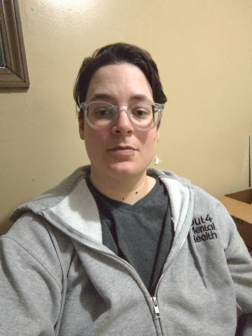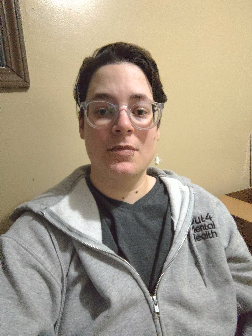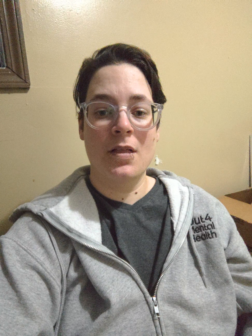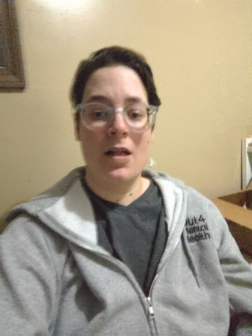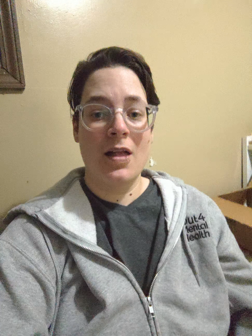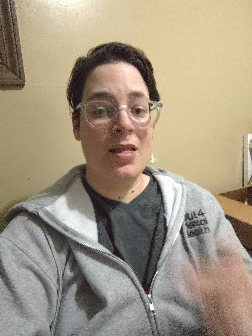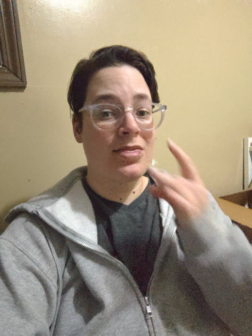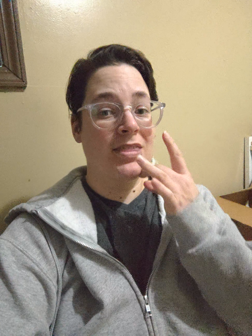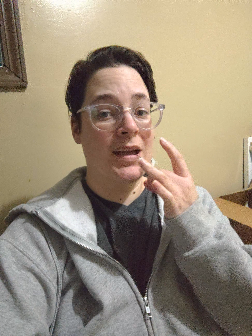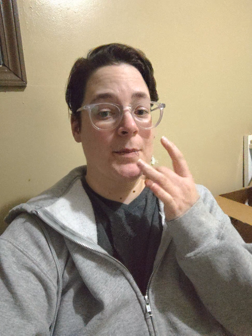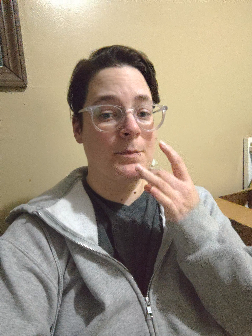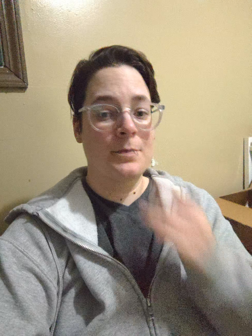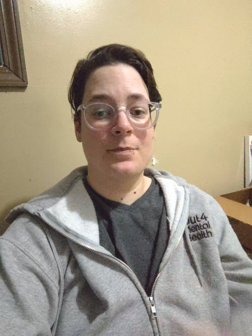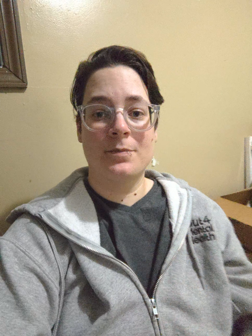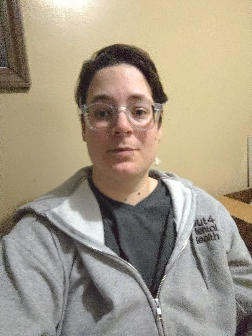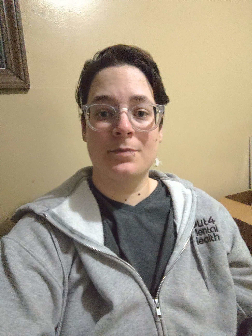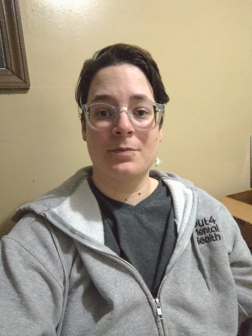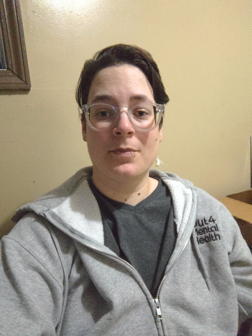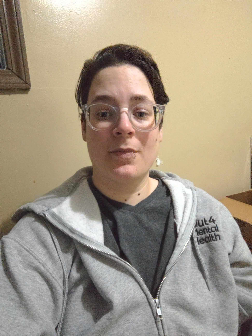lamp